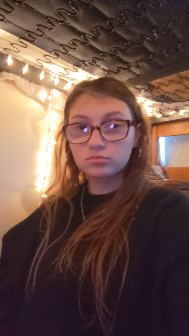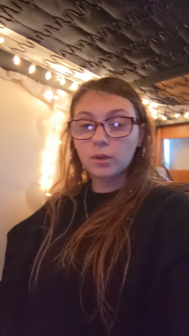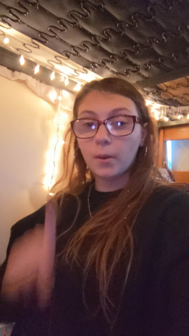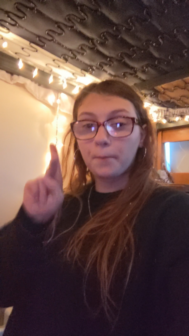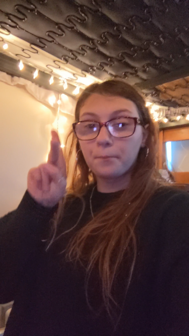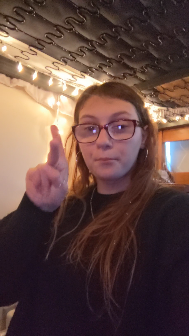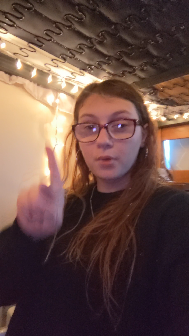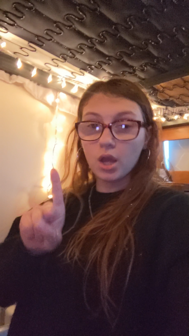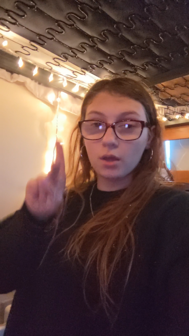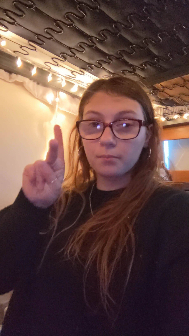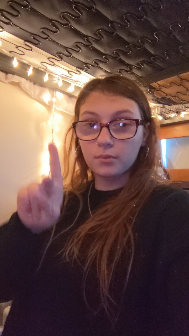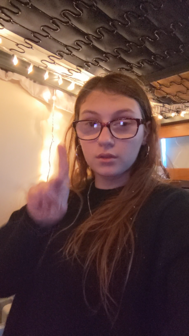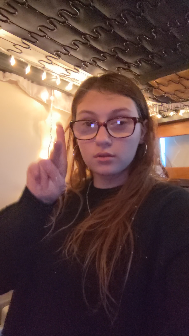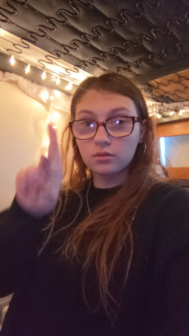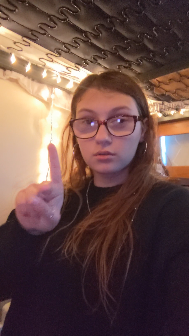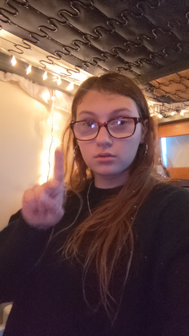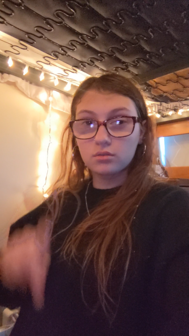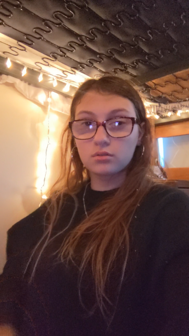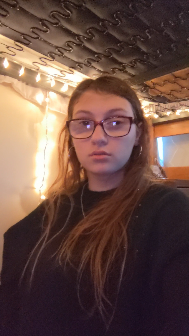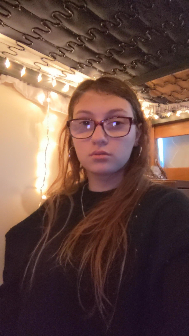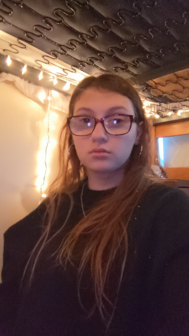people